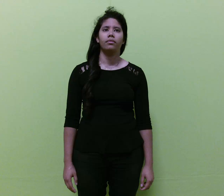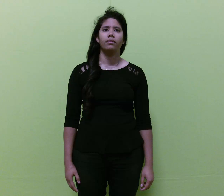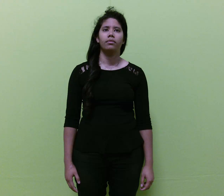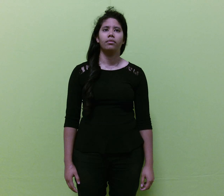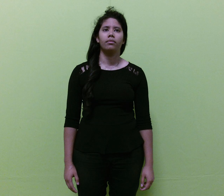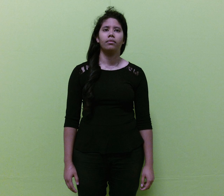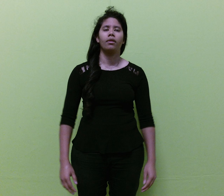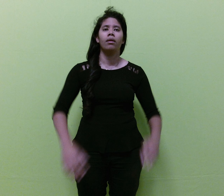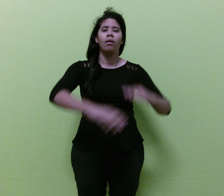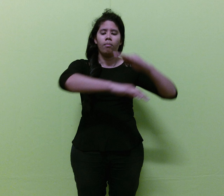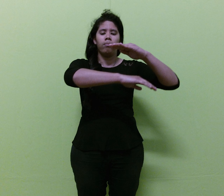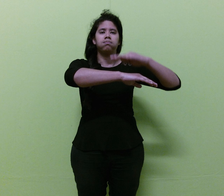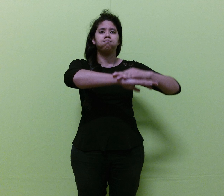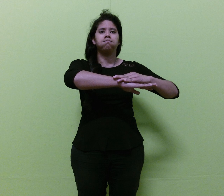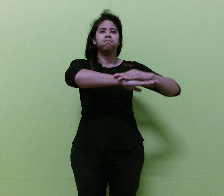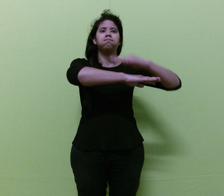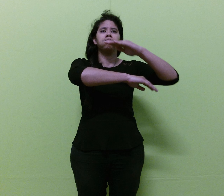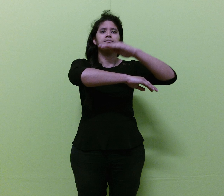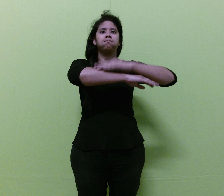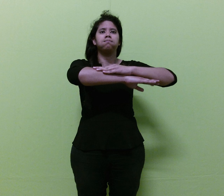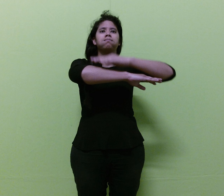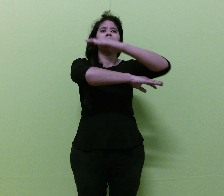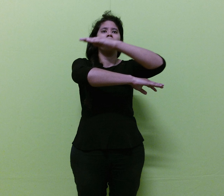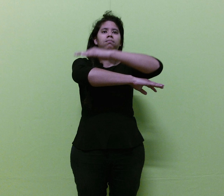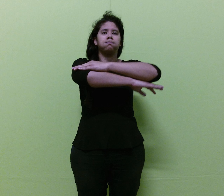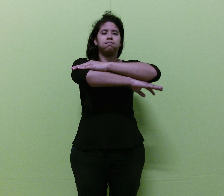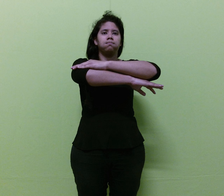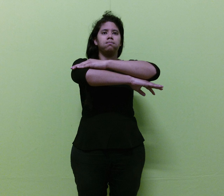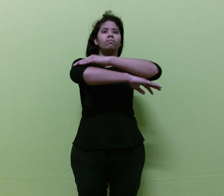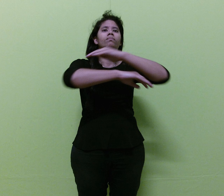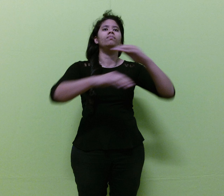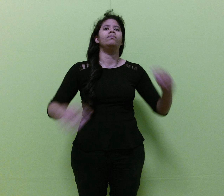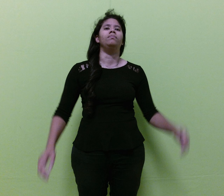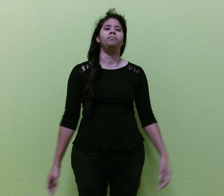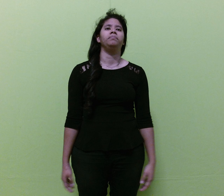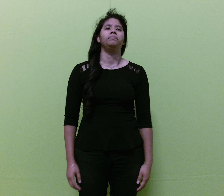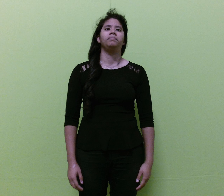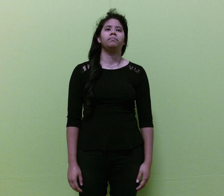sapo